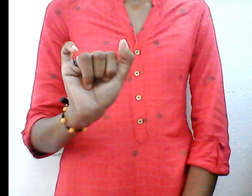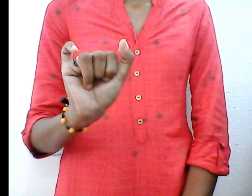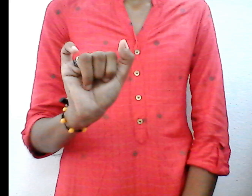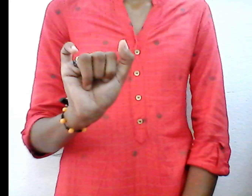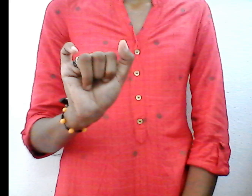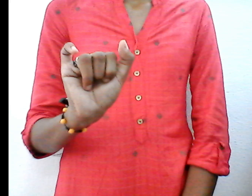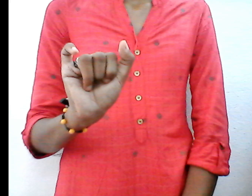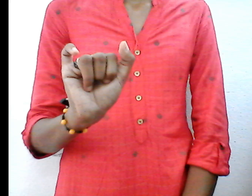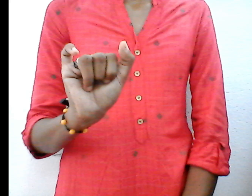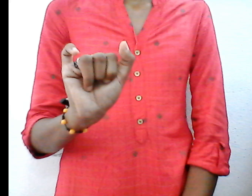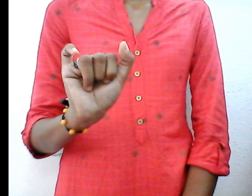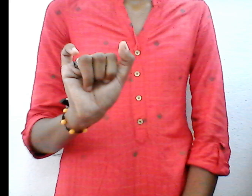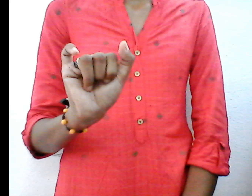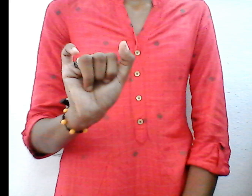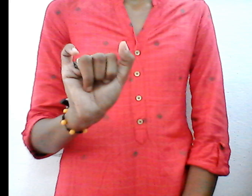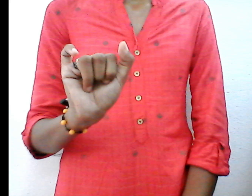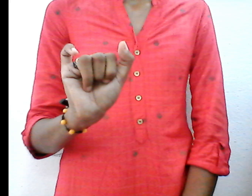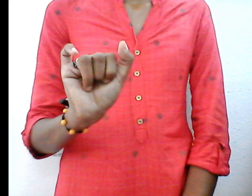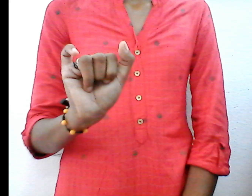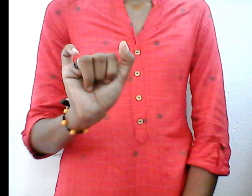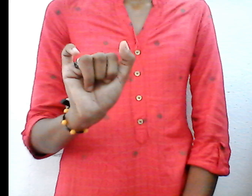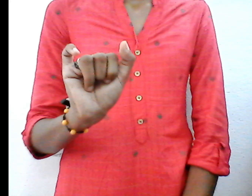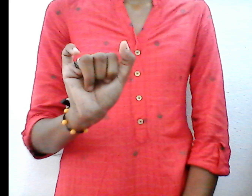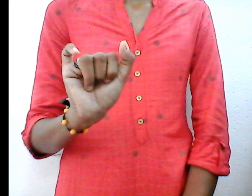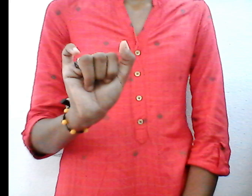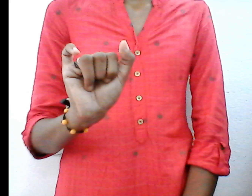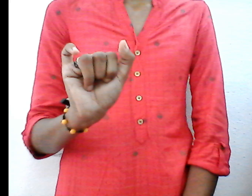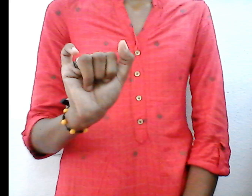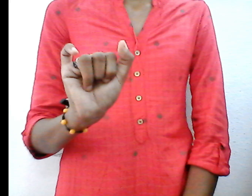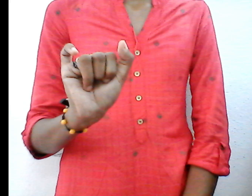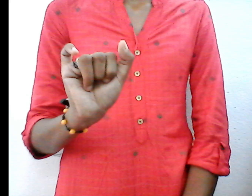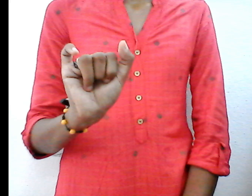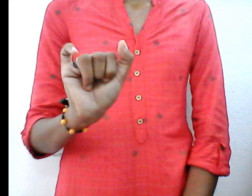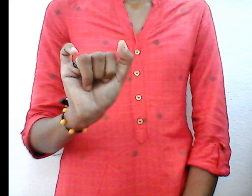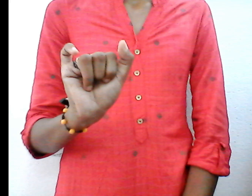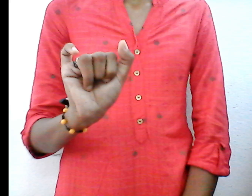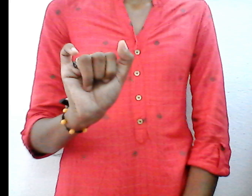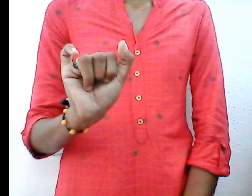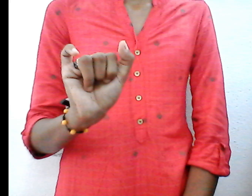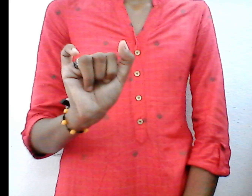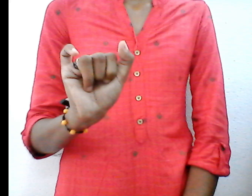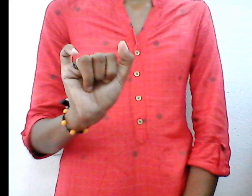ഋ